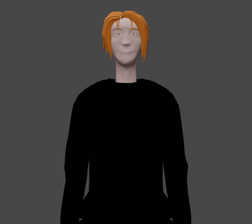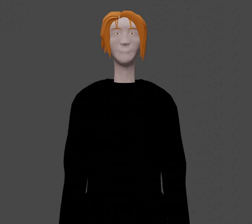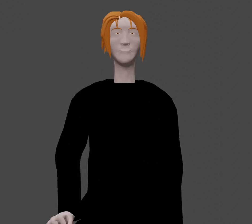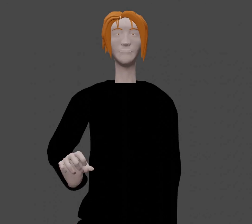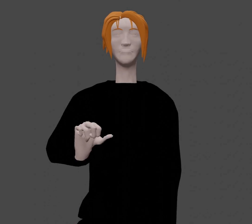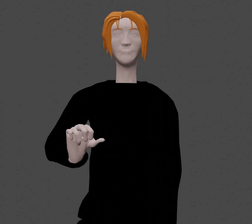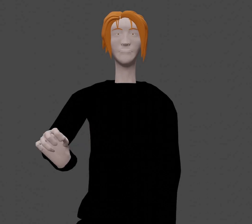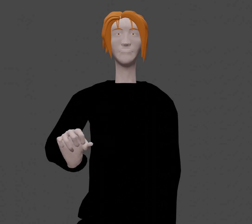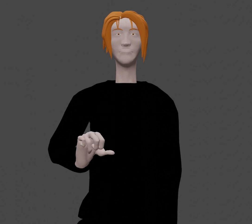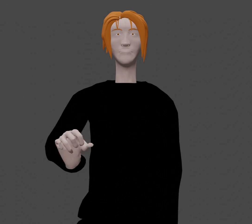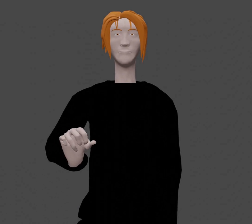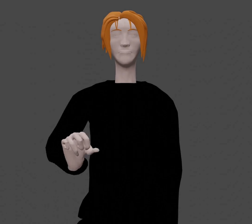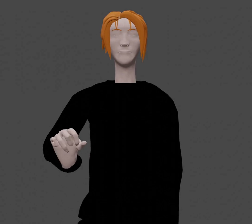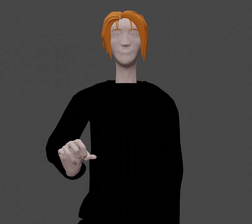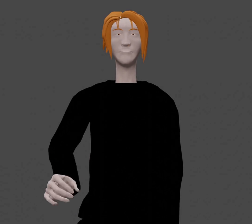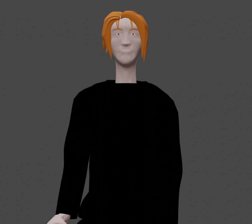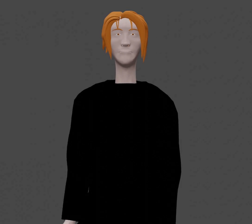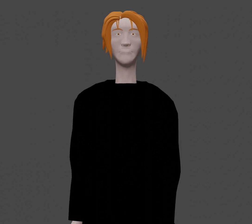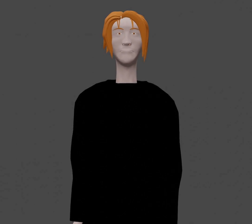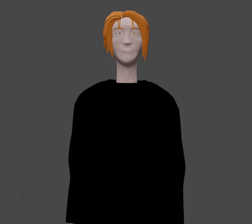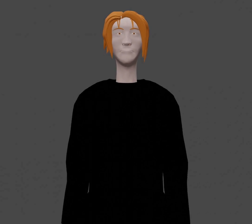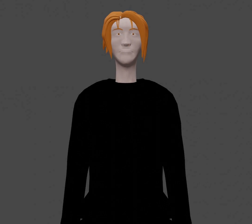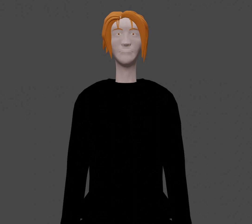Athlete